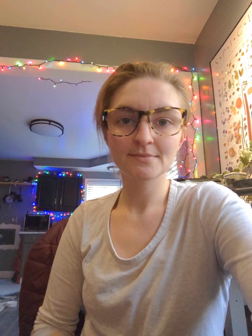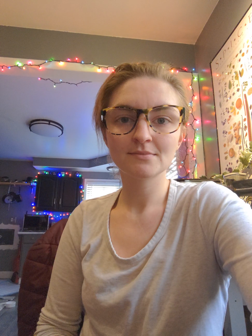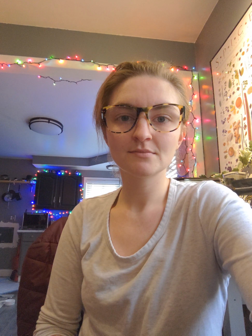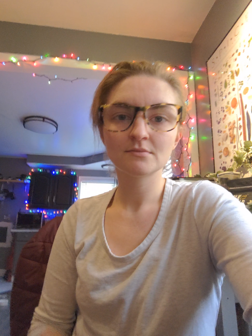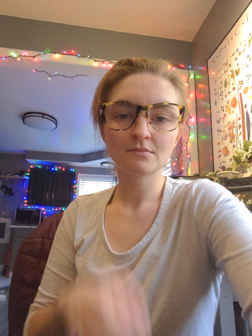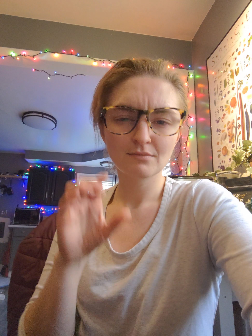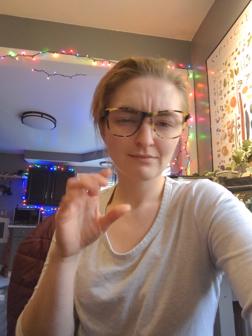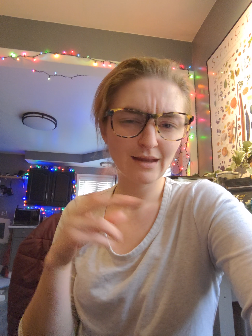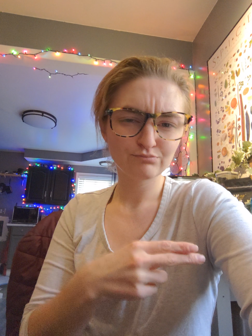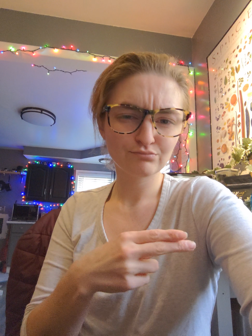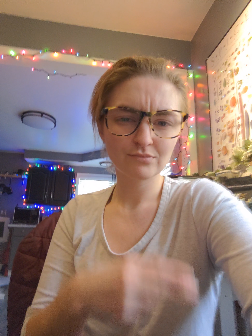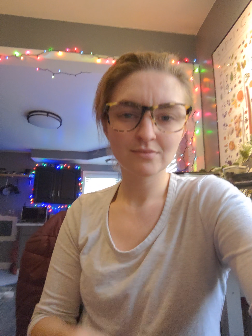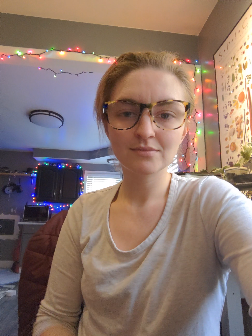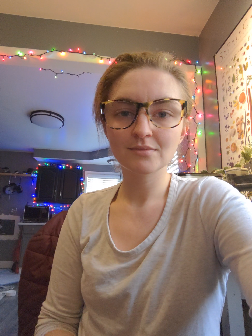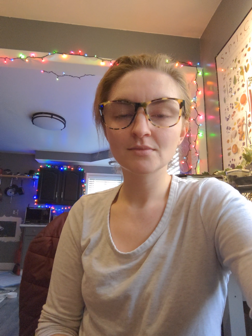cut